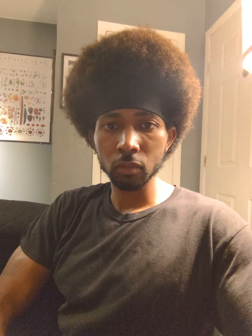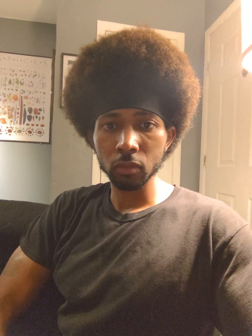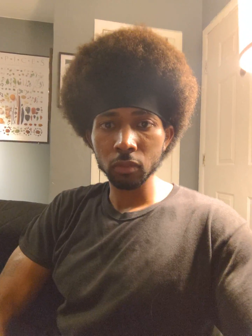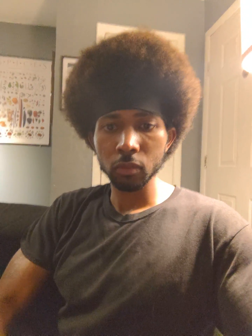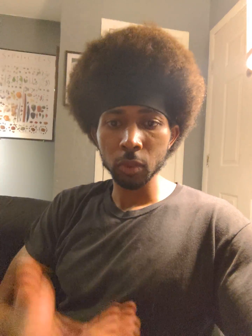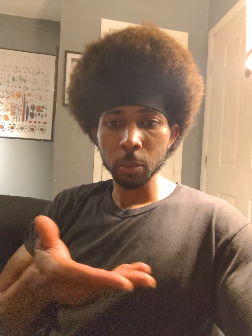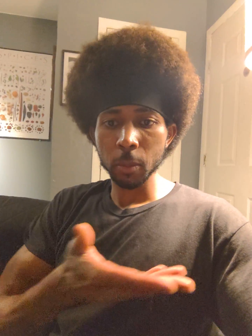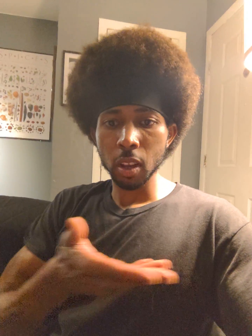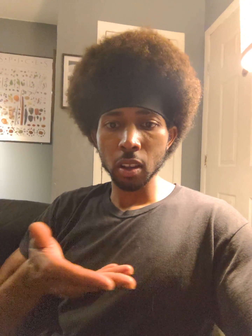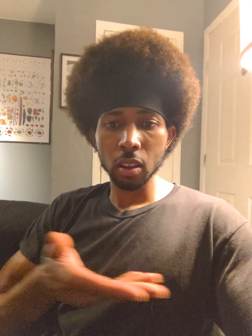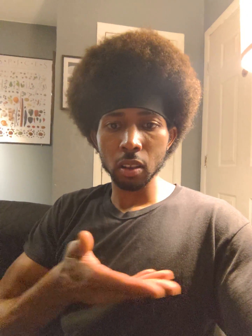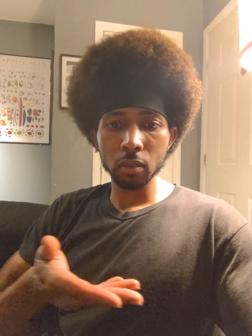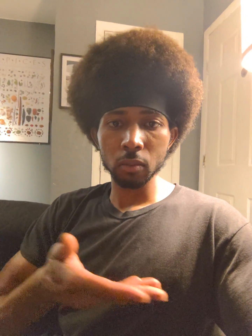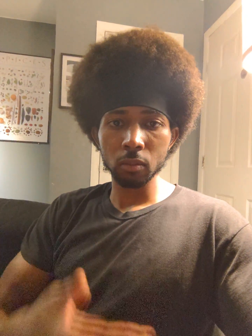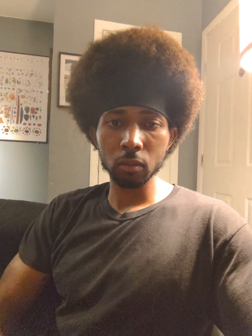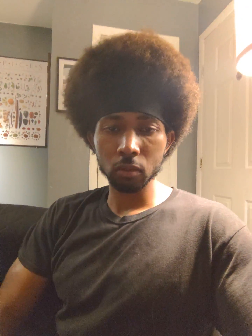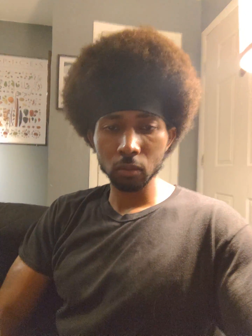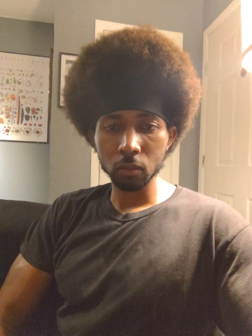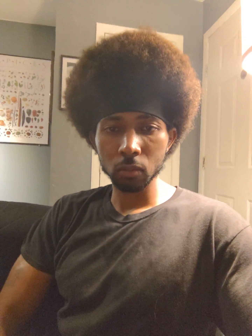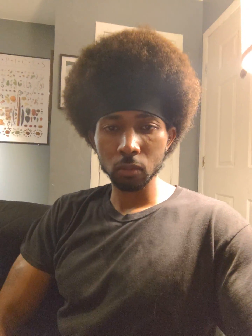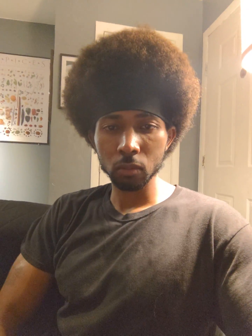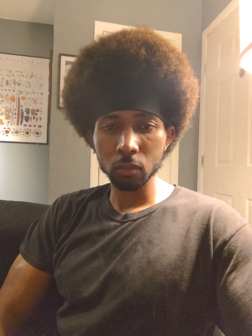baby